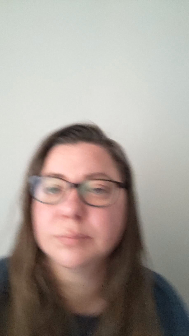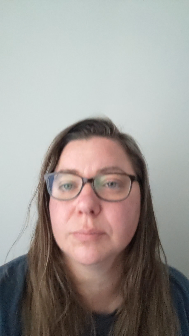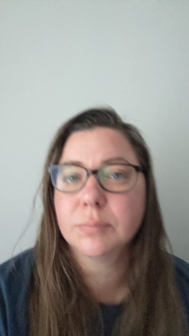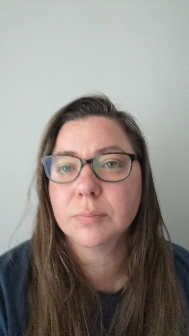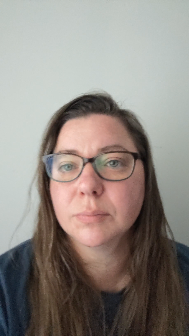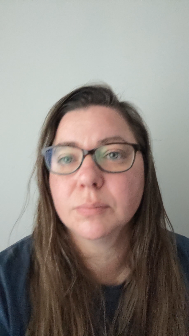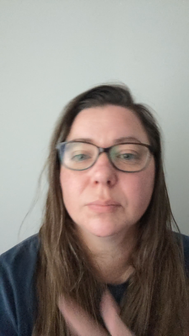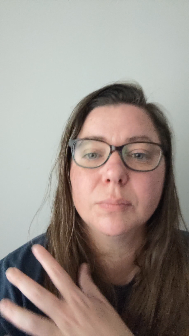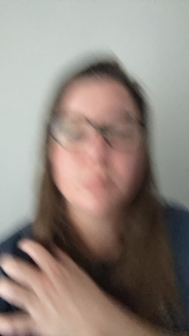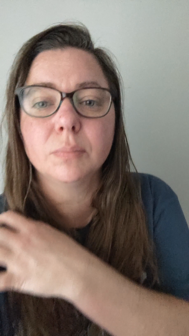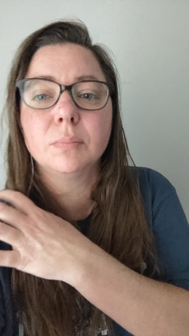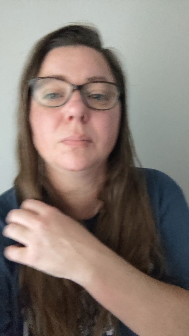bear